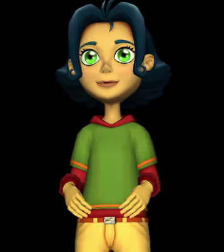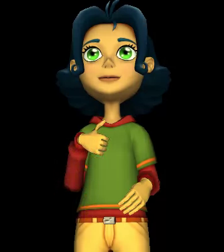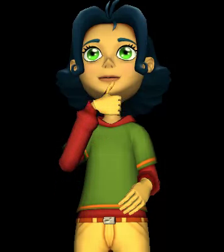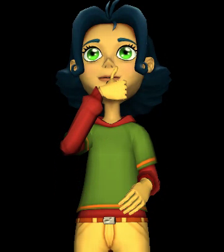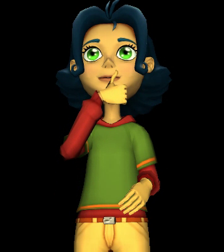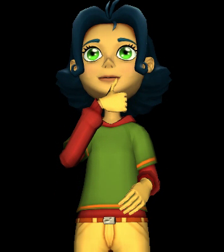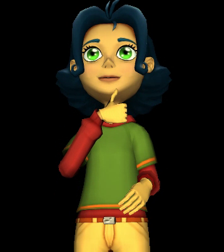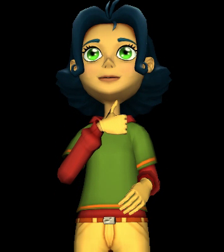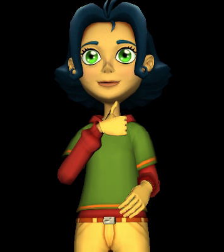ألم